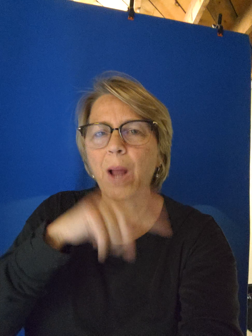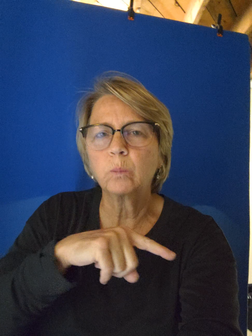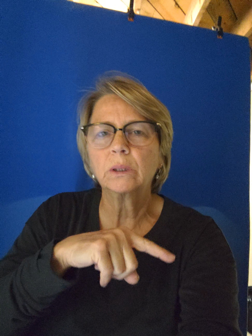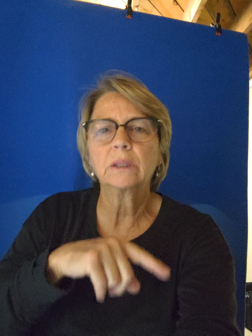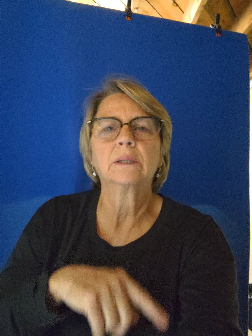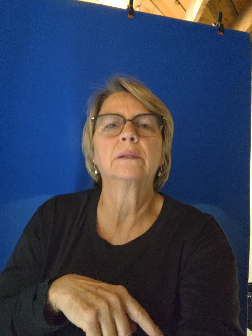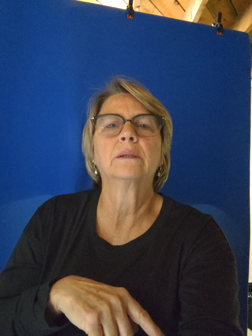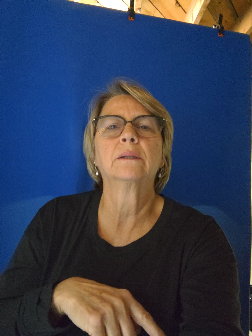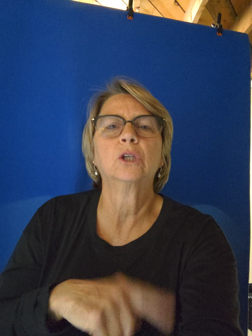mouse